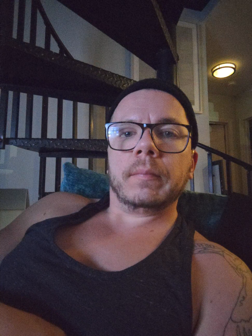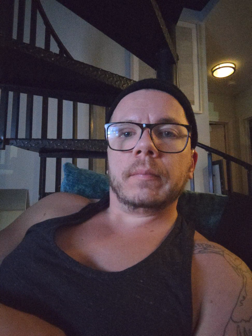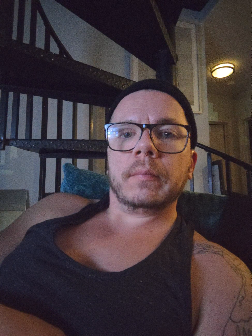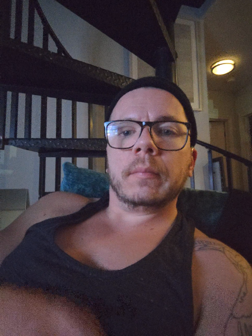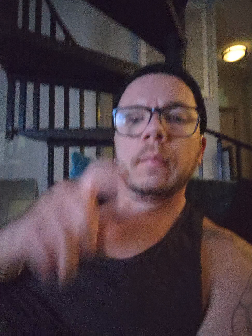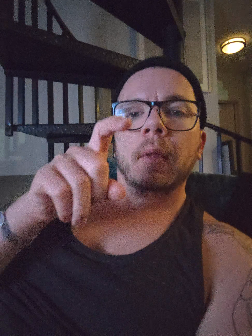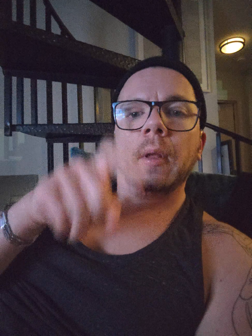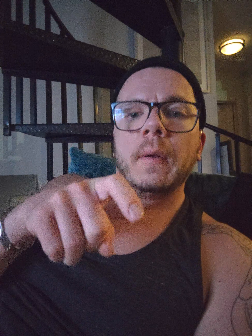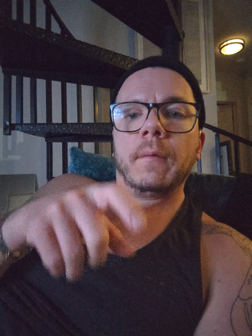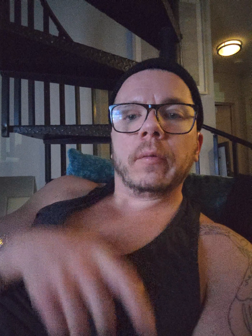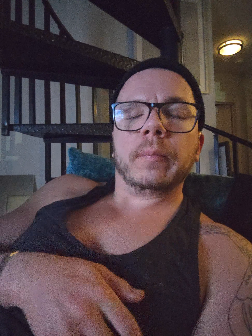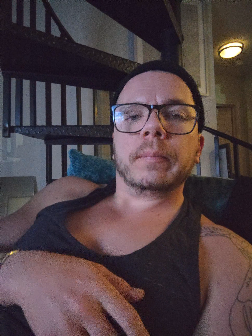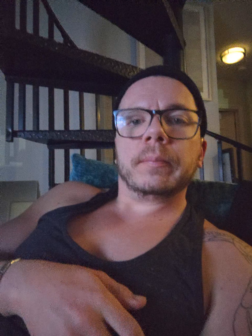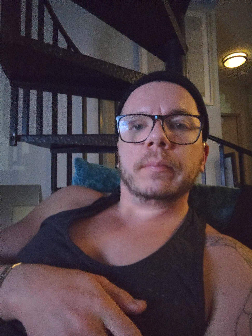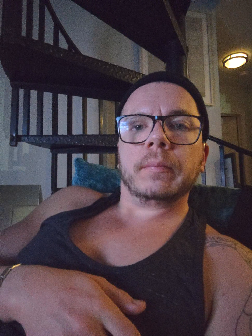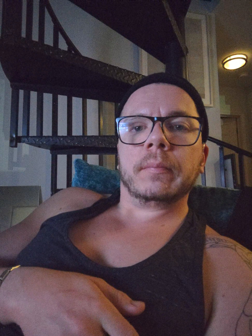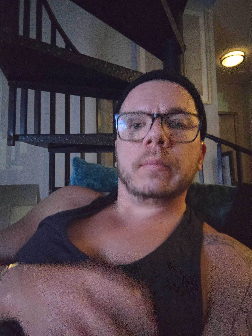have to